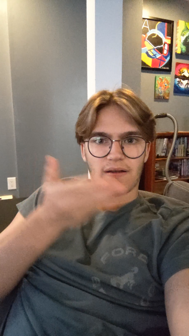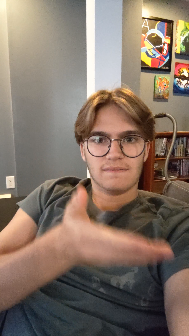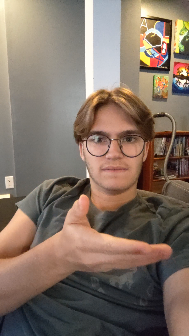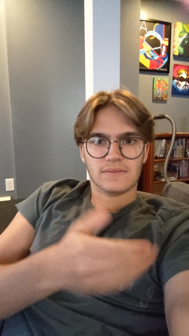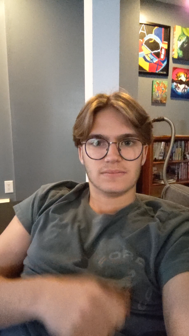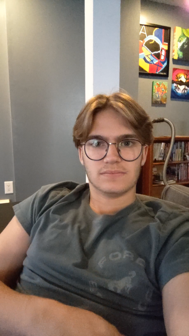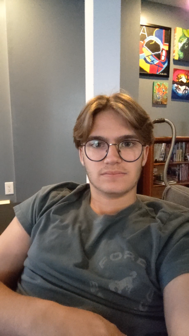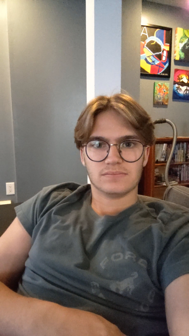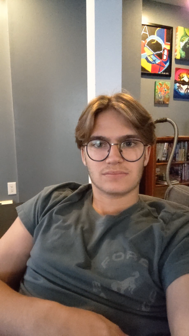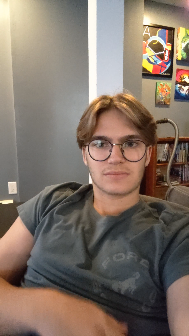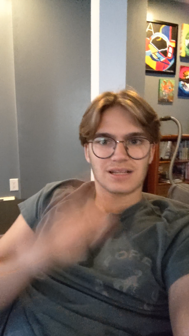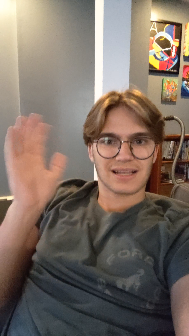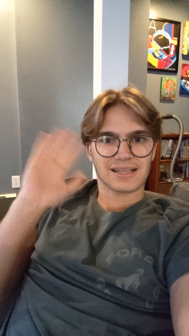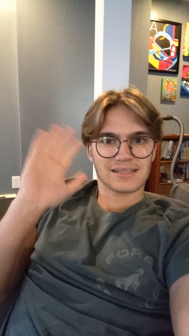hi